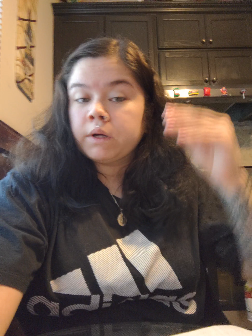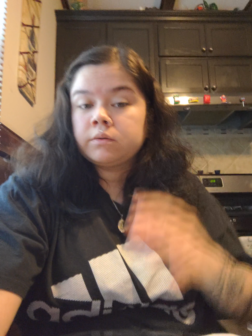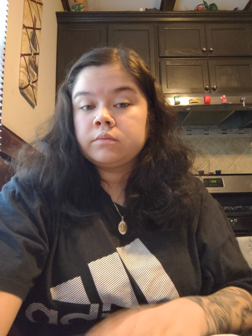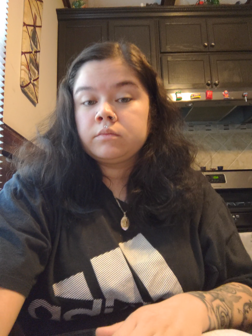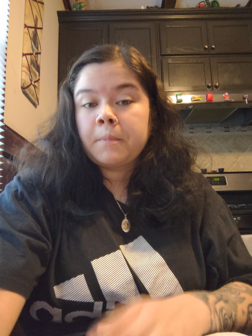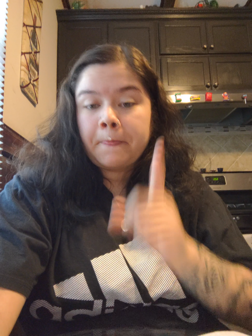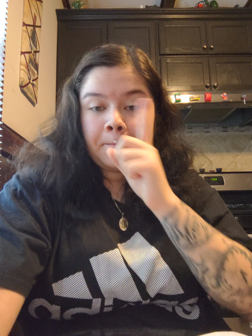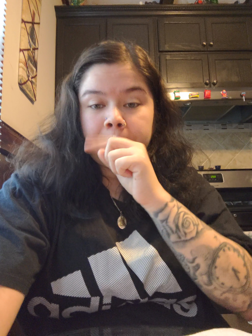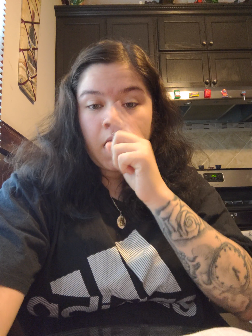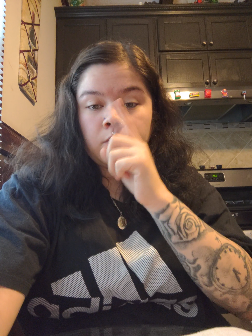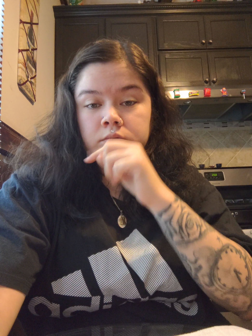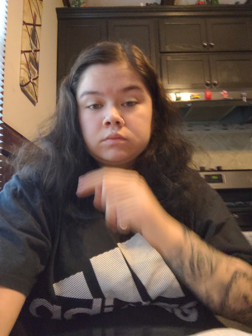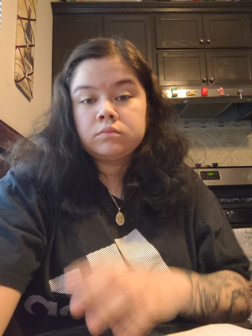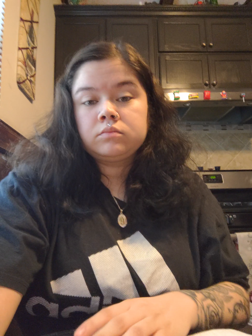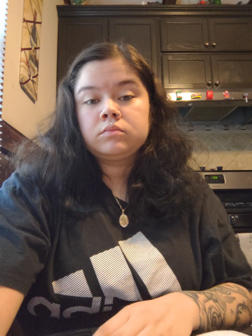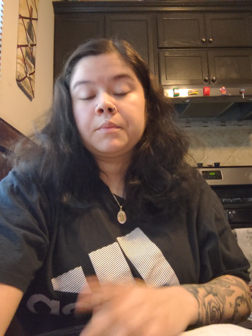mouse